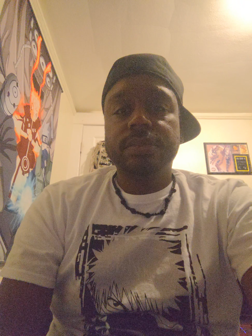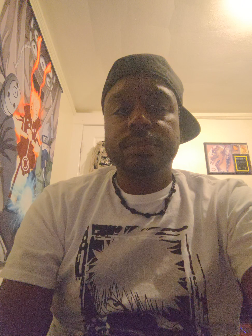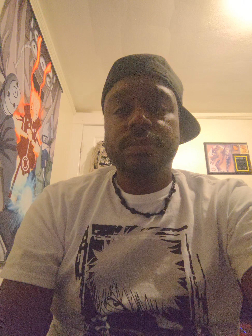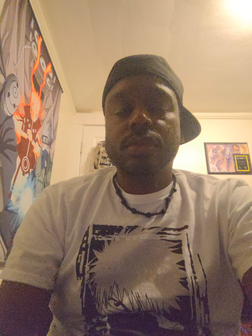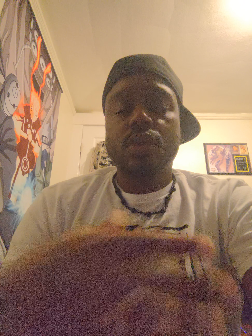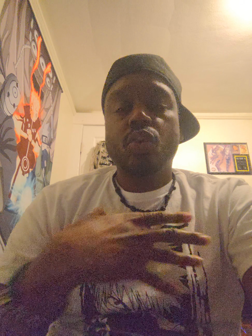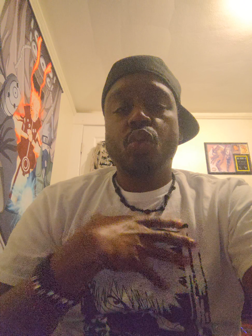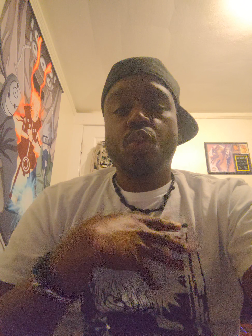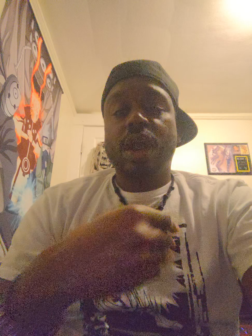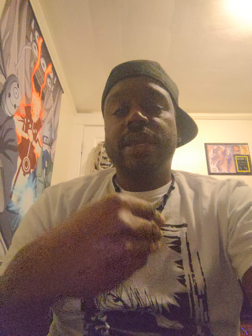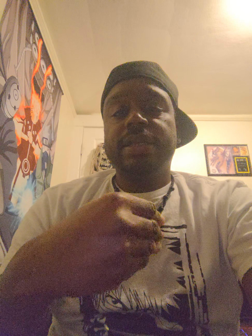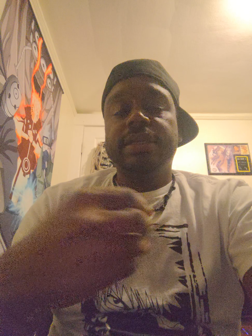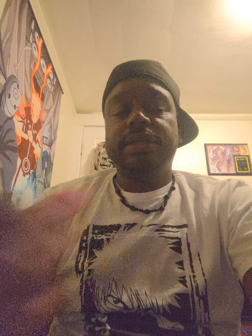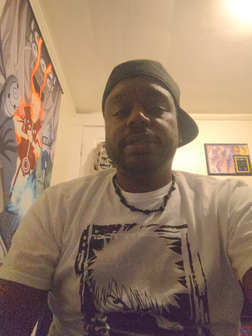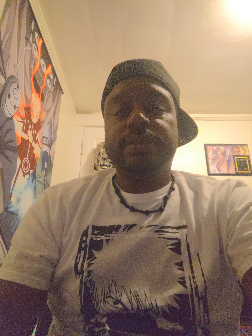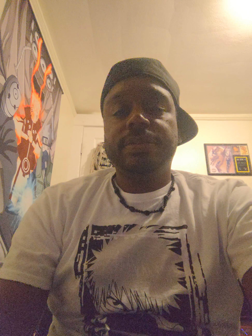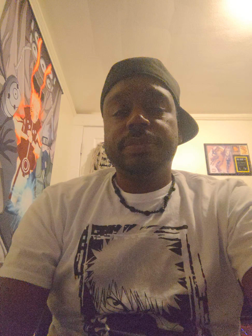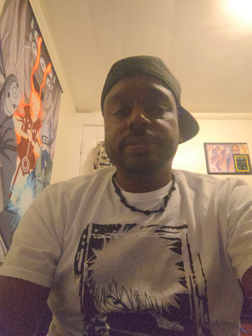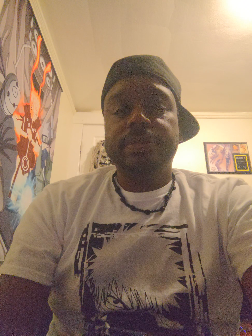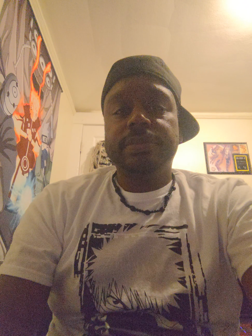white